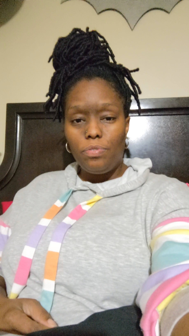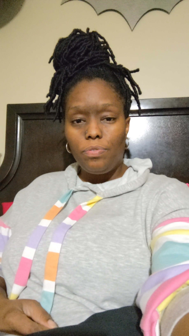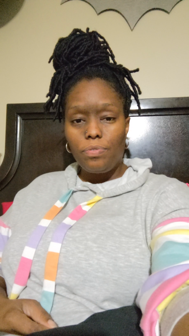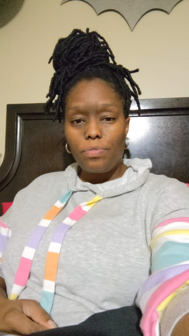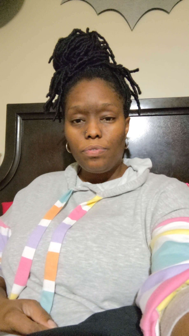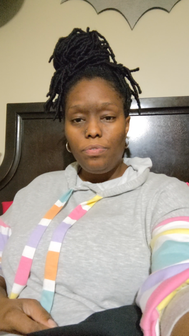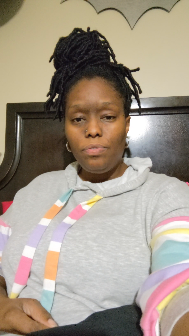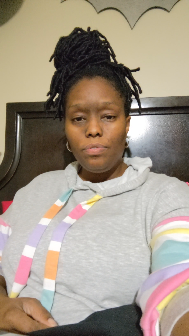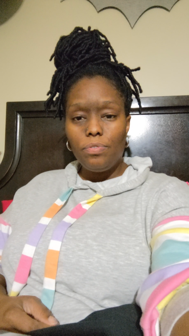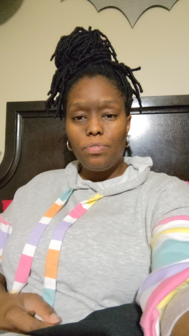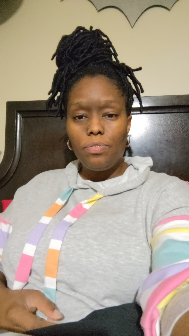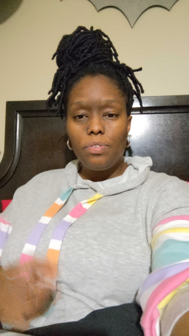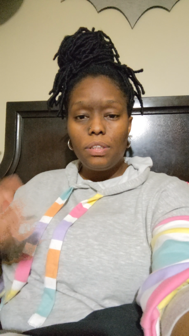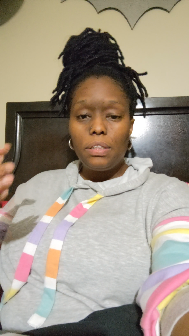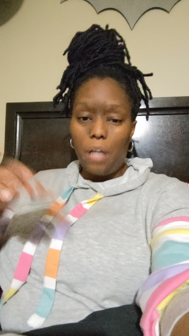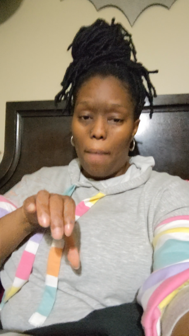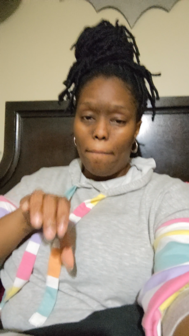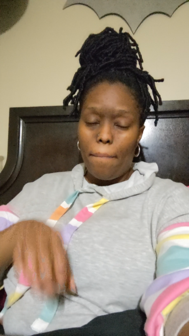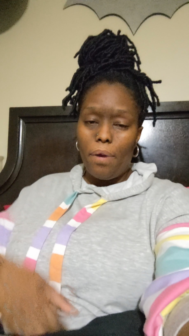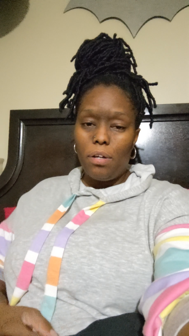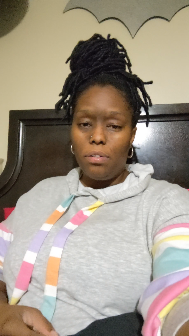dump